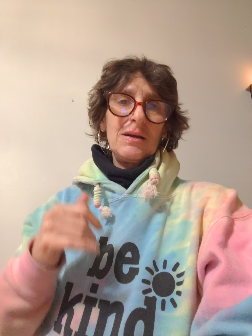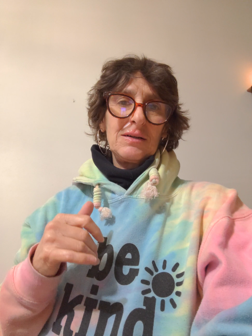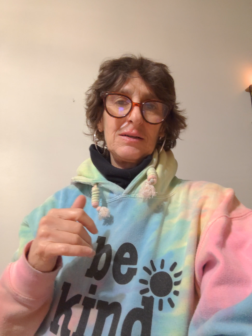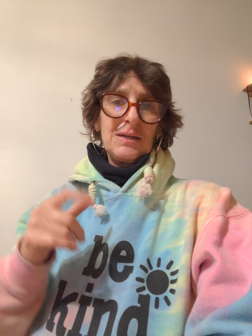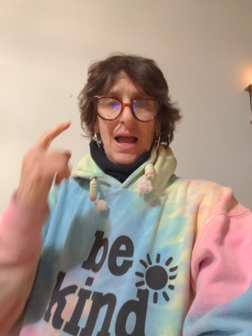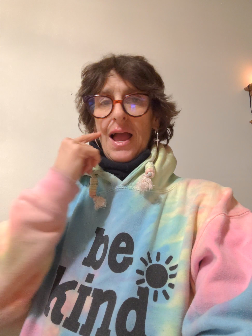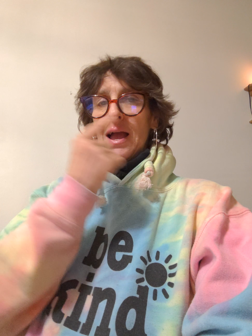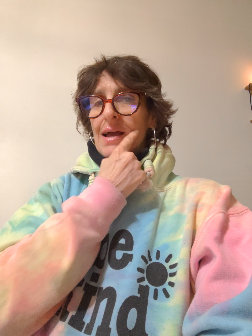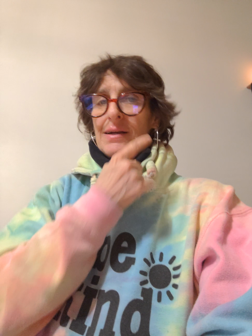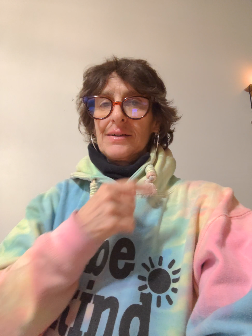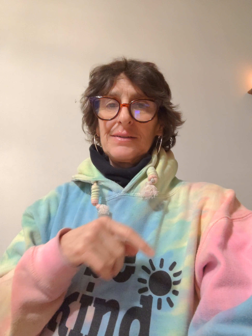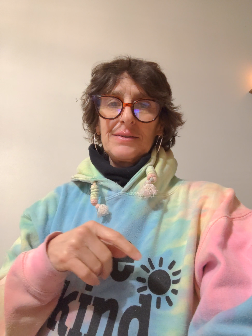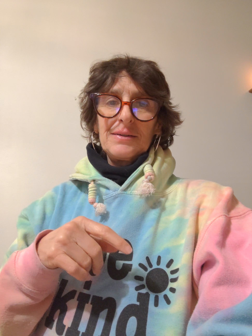eye